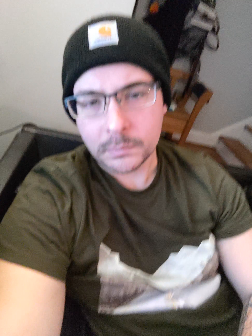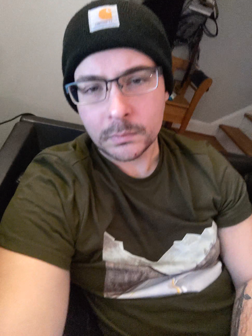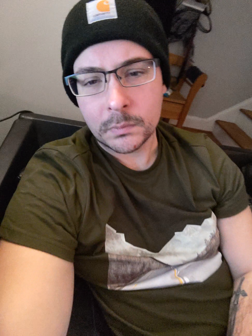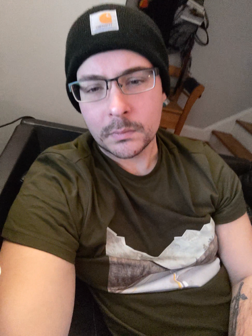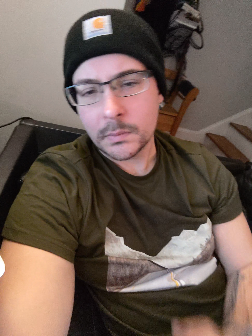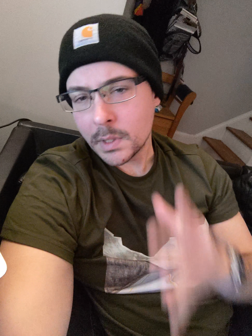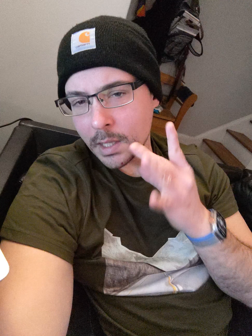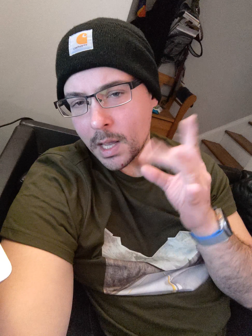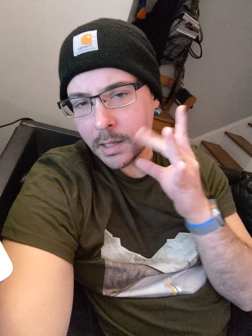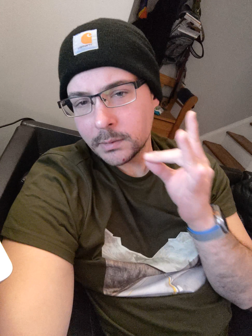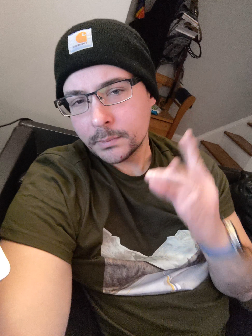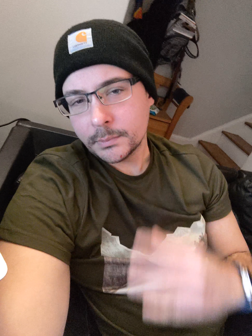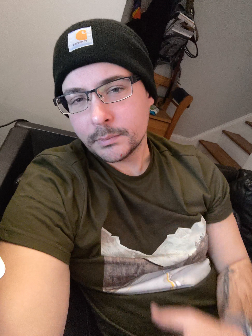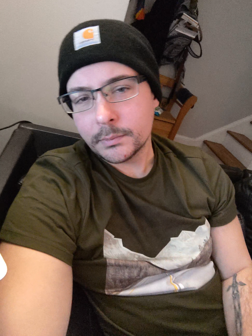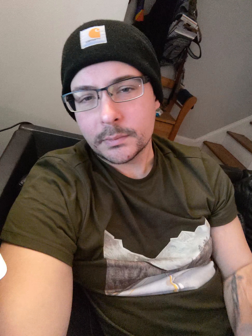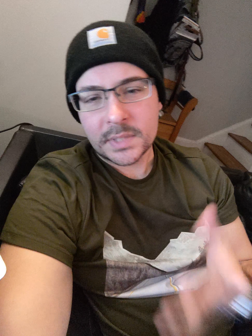cat